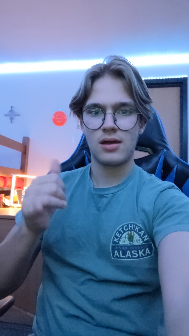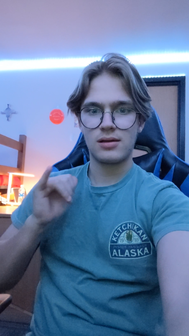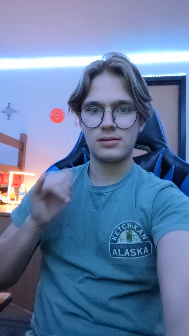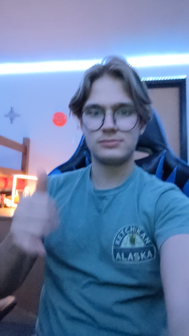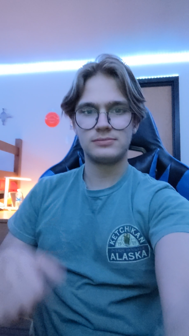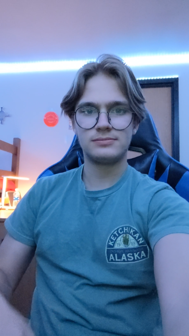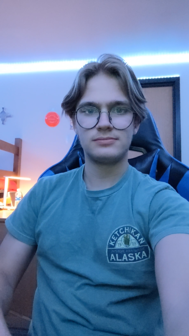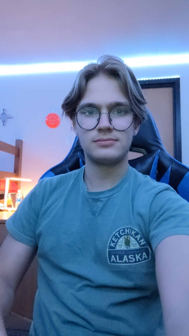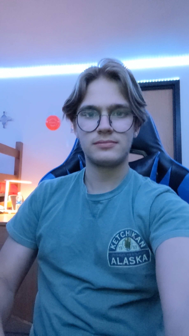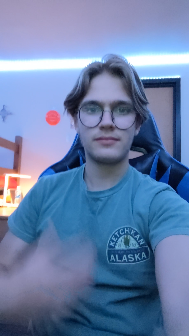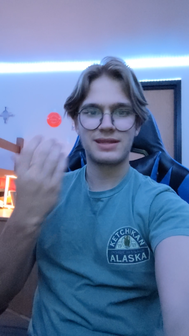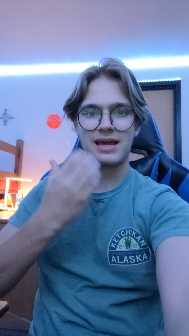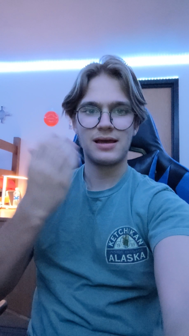shake